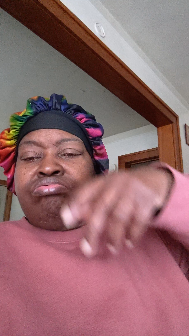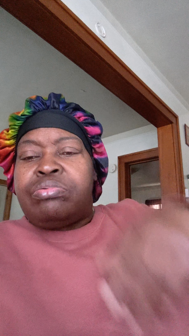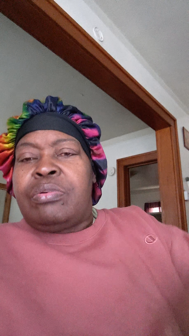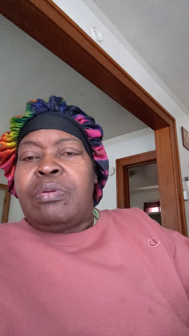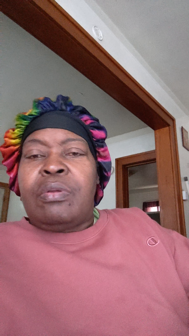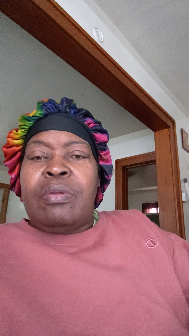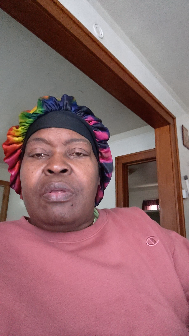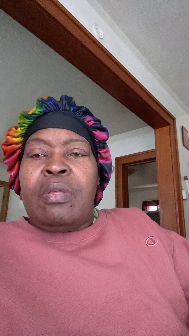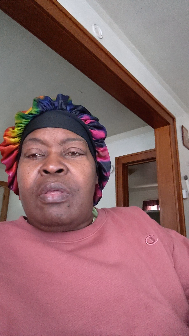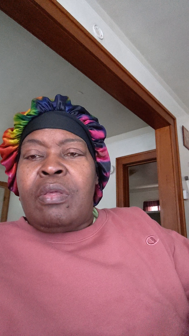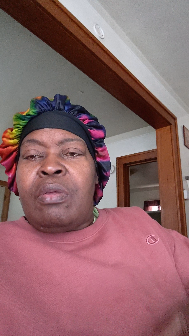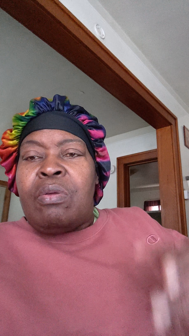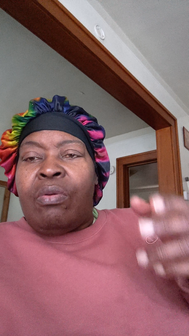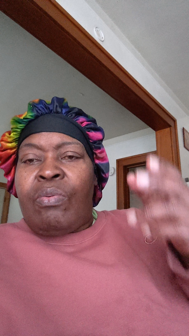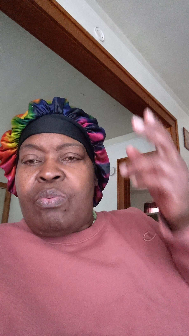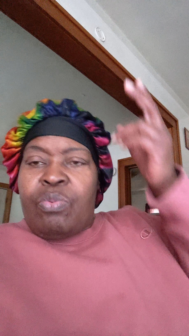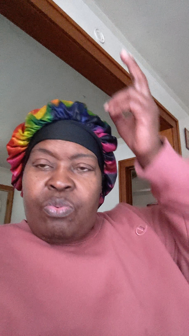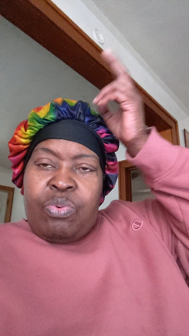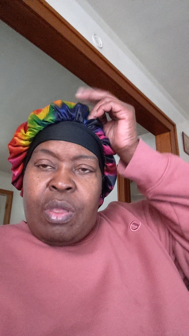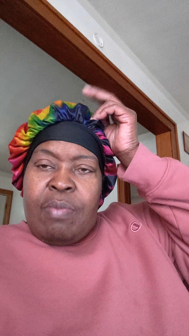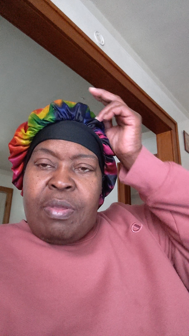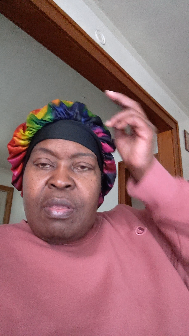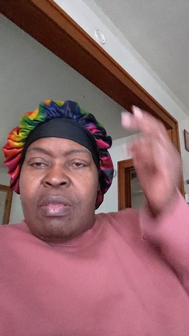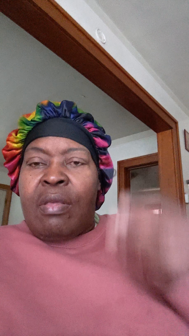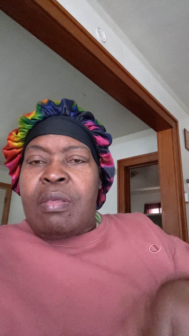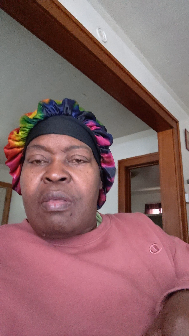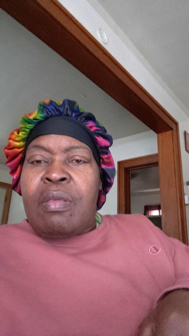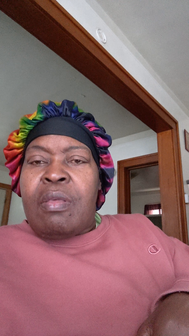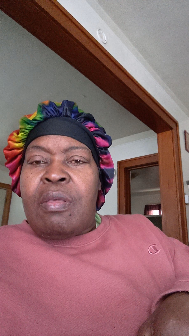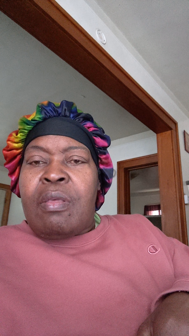rabbit